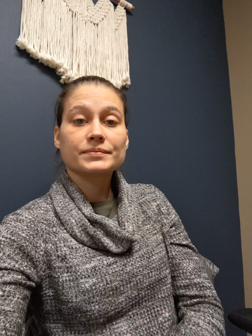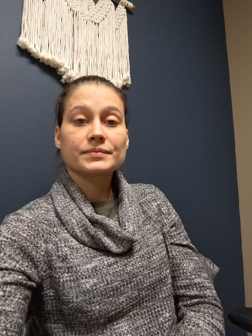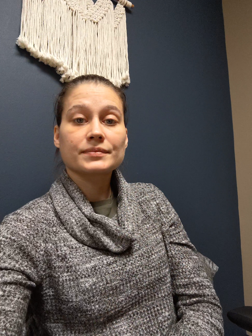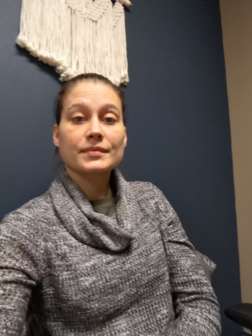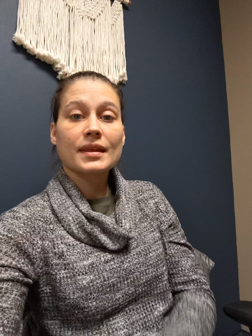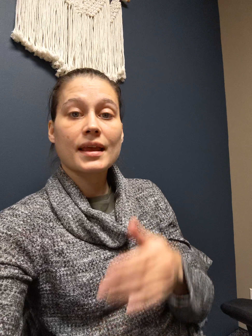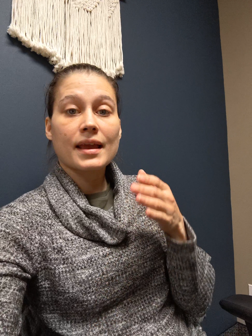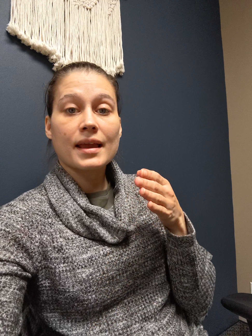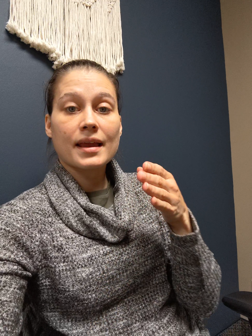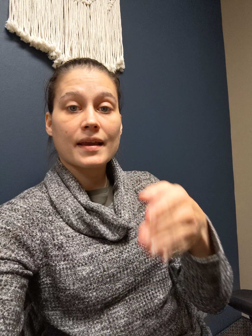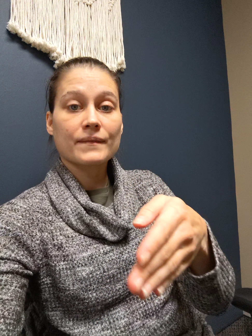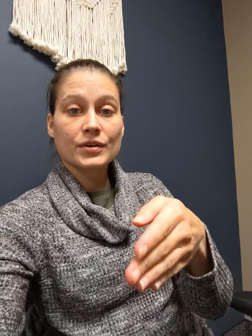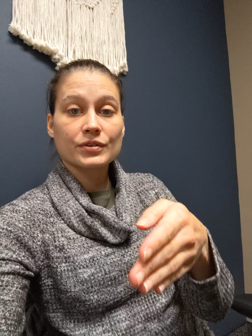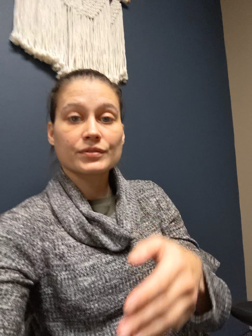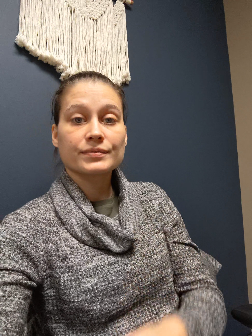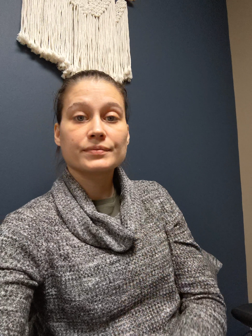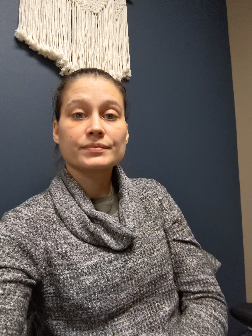after